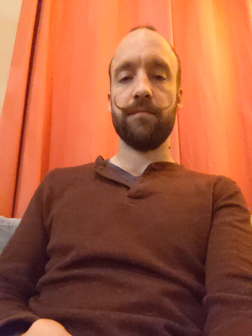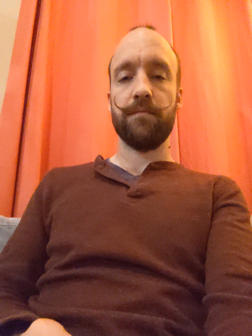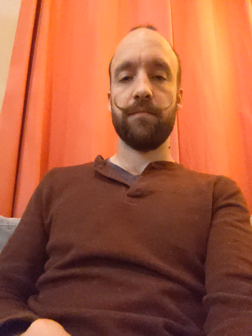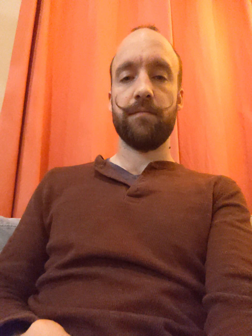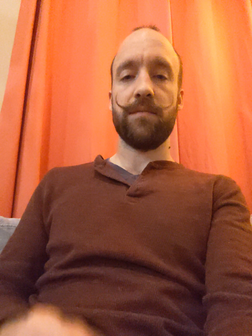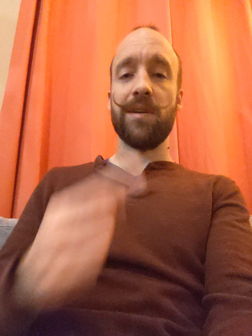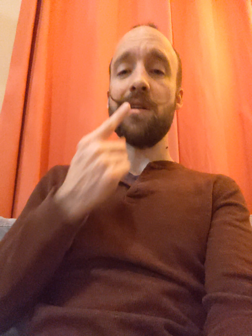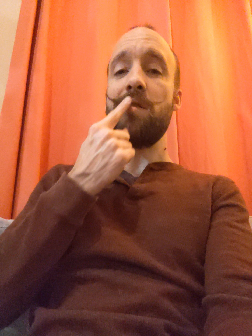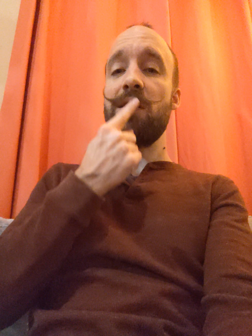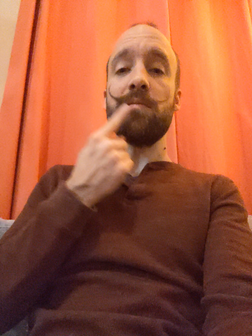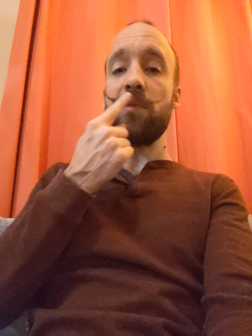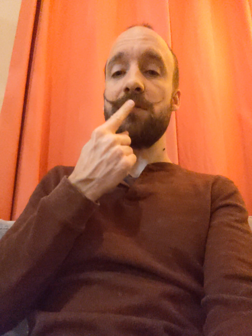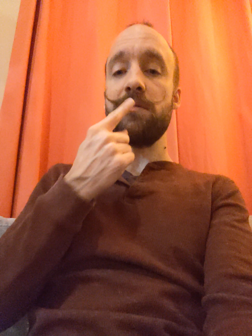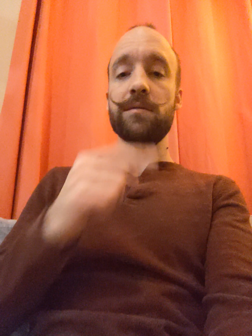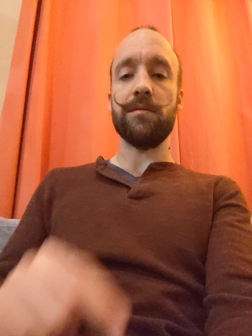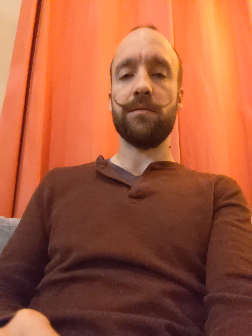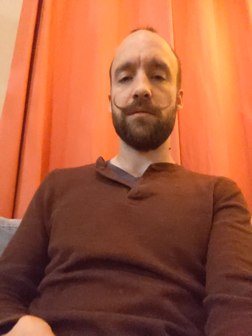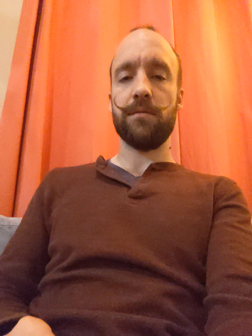lips